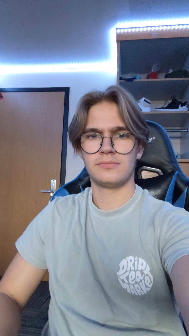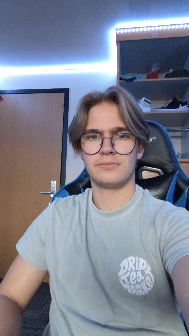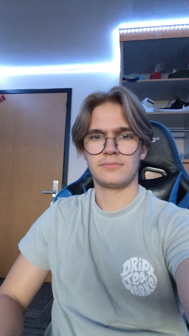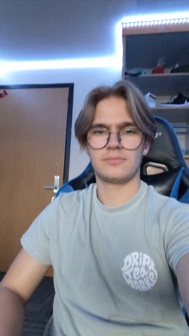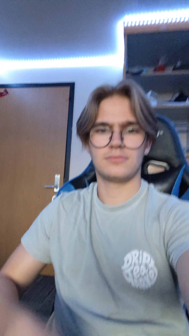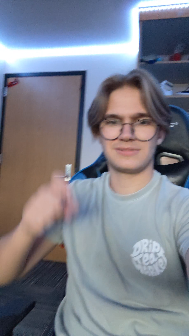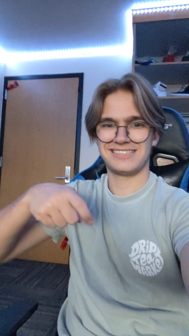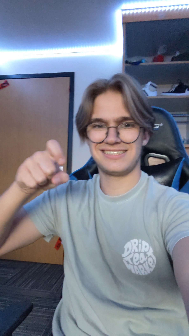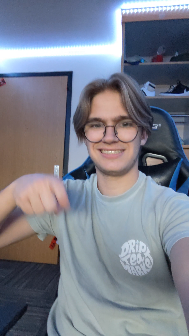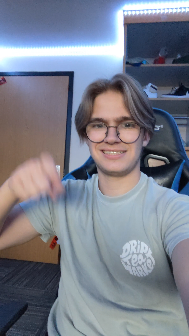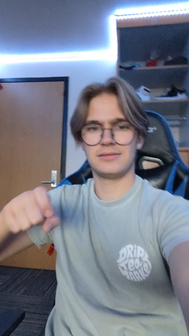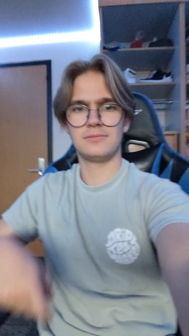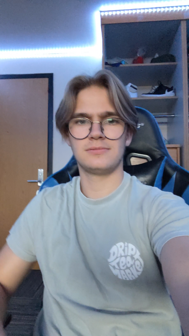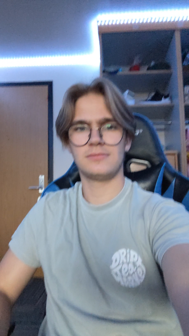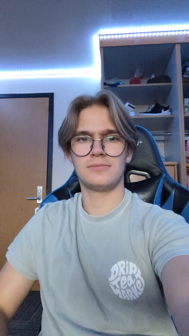need